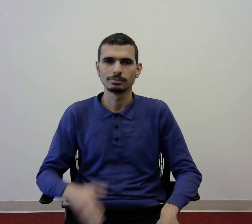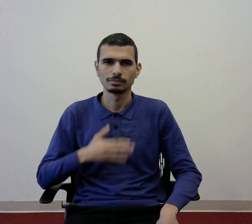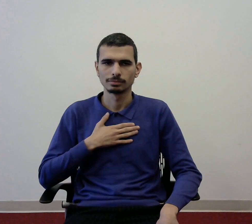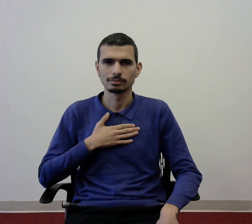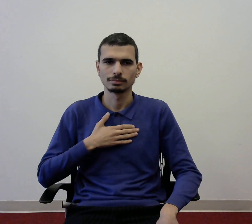mən